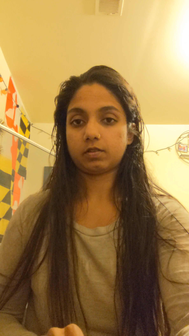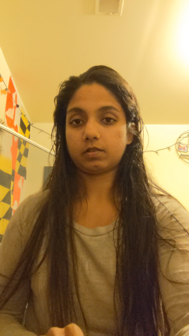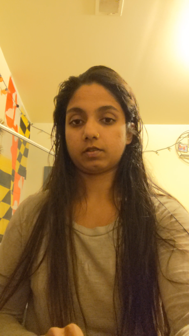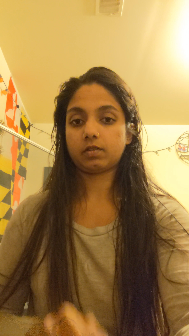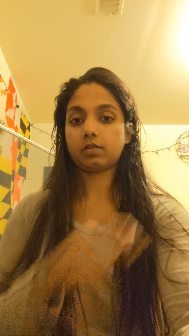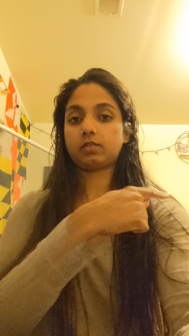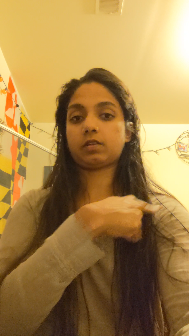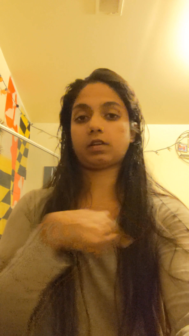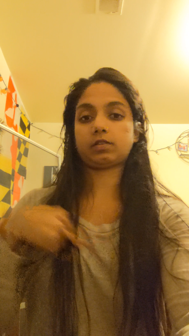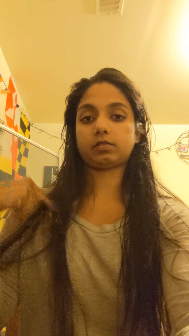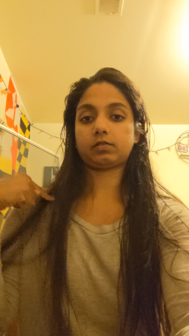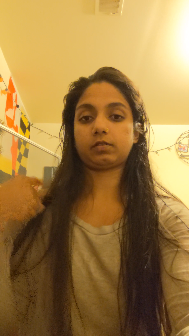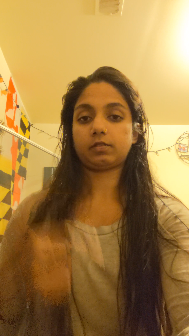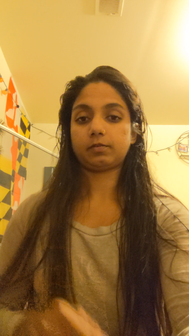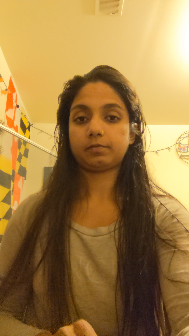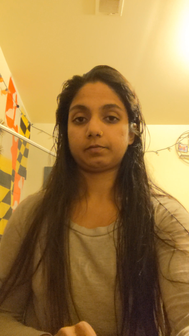necklace